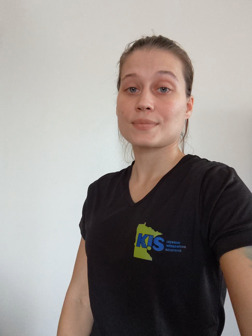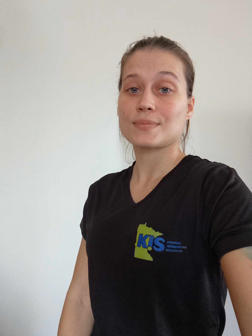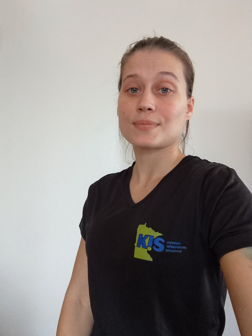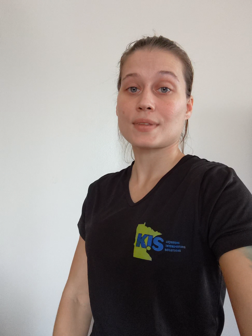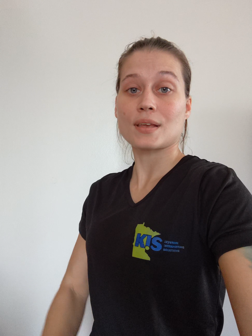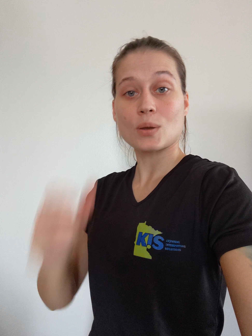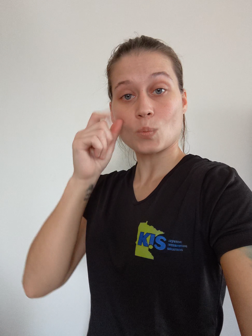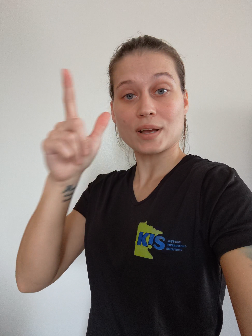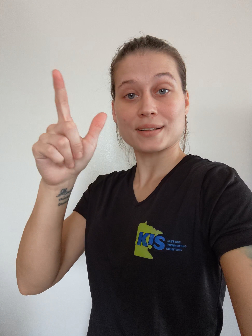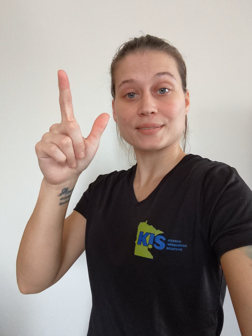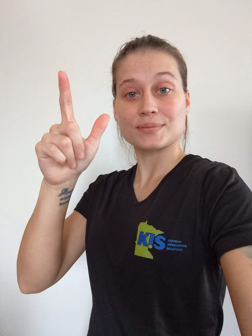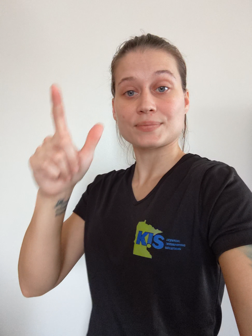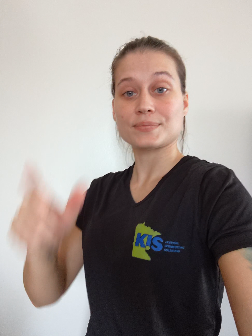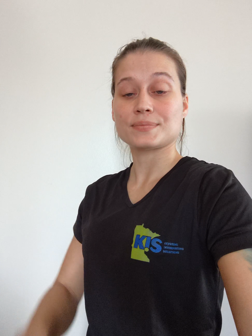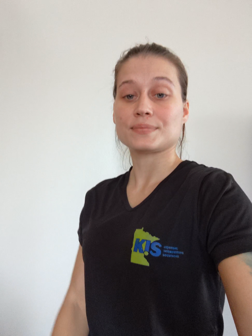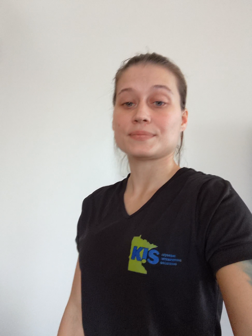awake